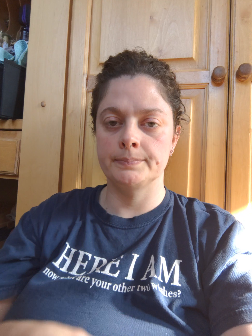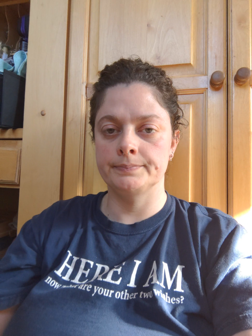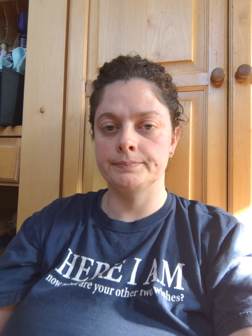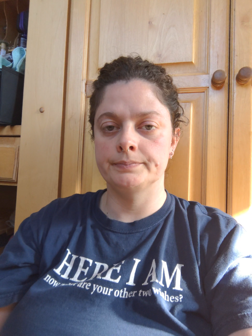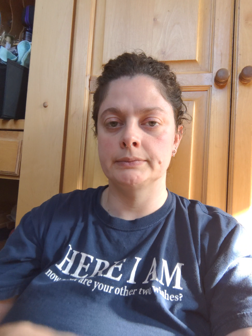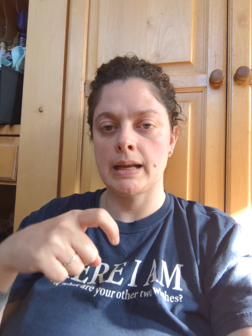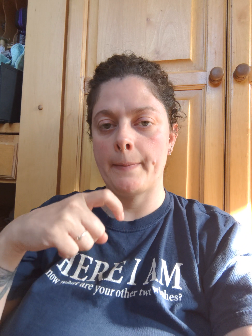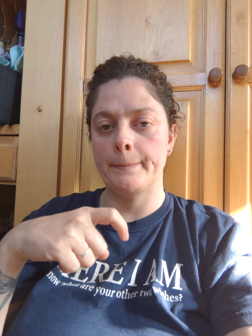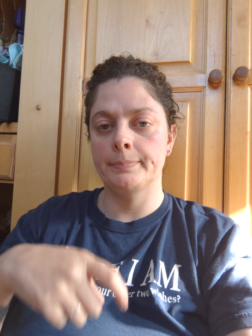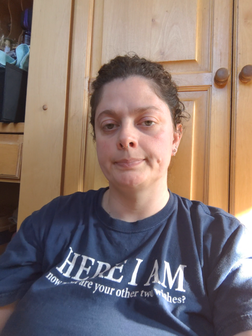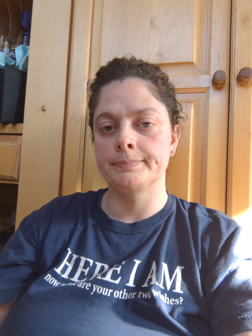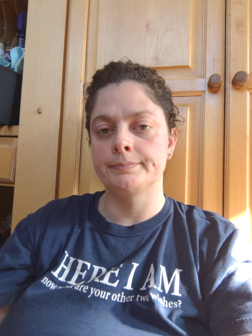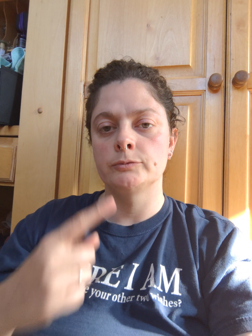time